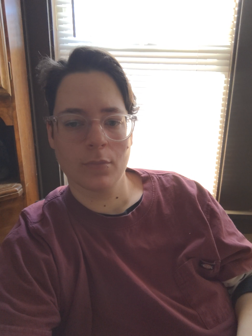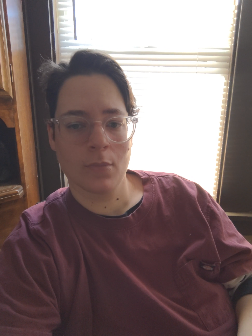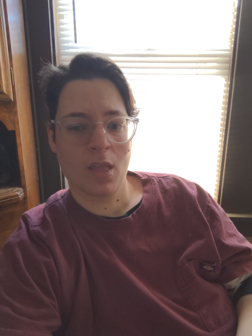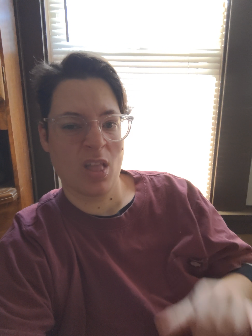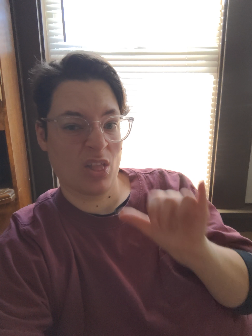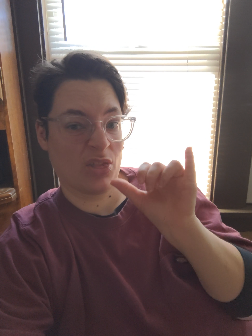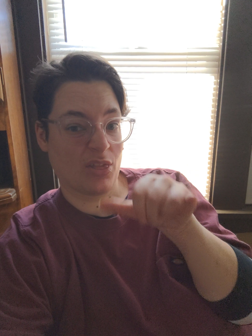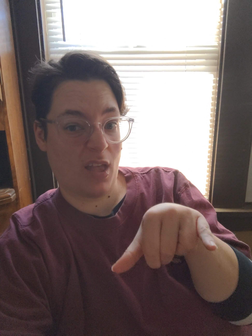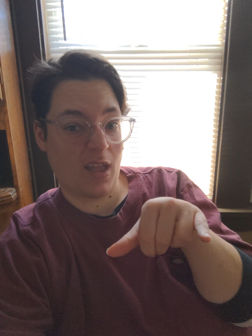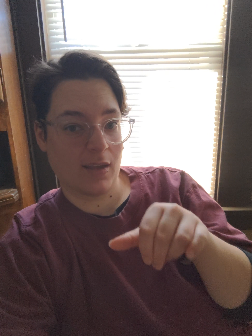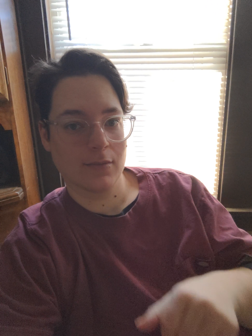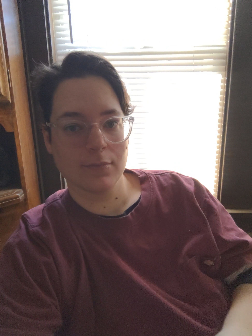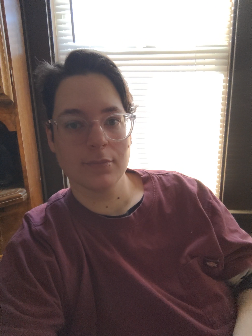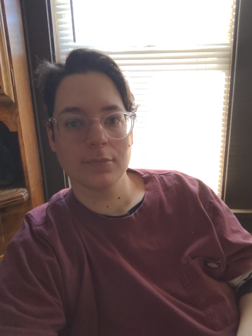that